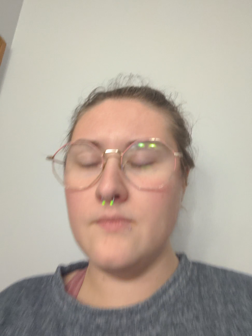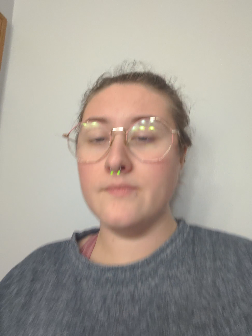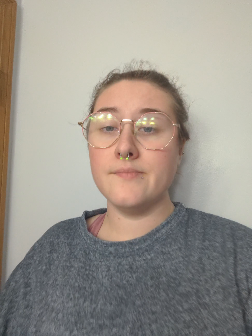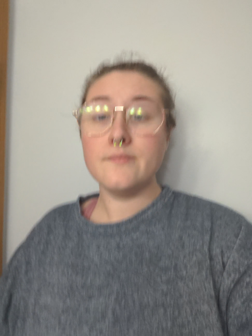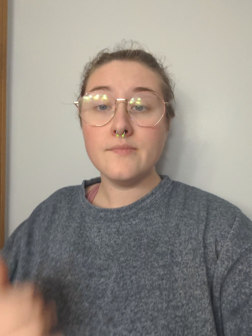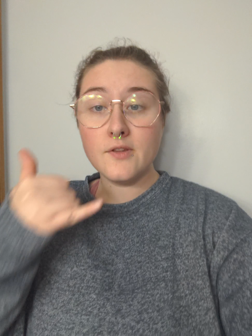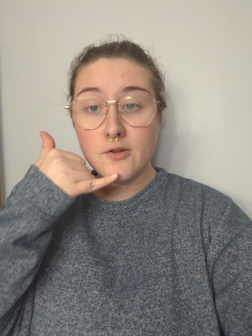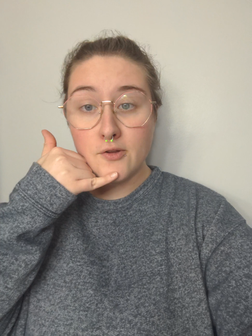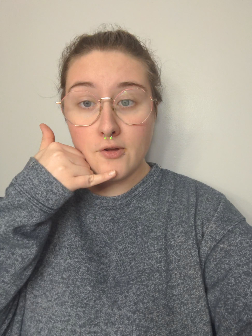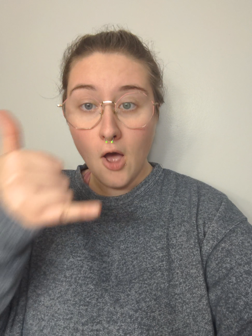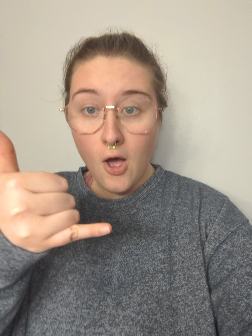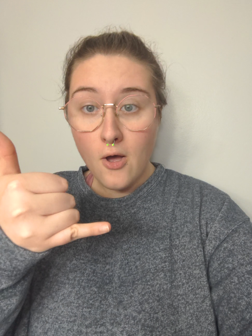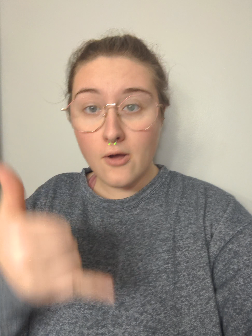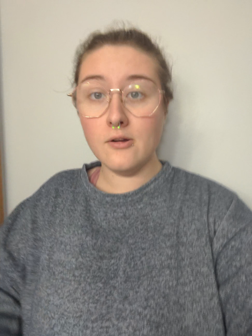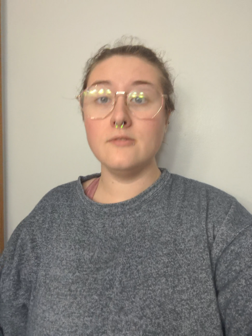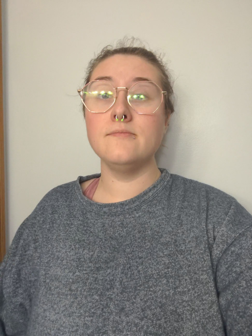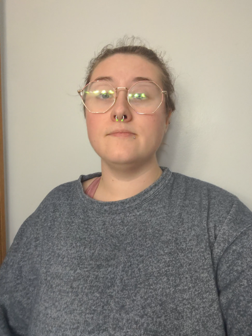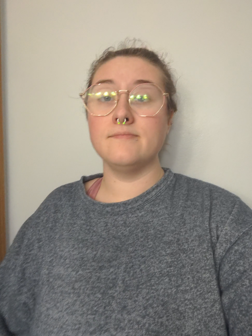call on the phone